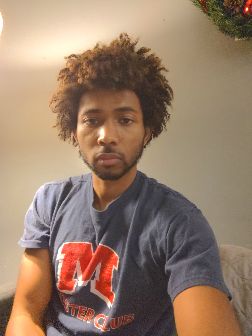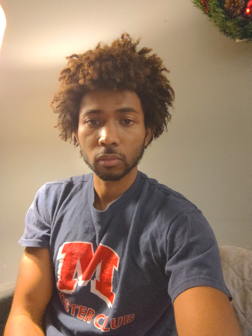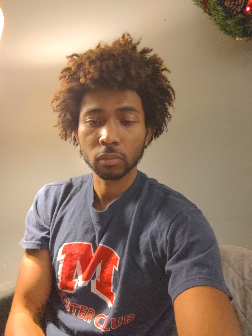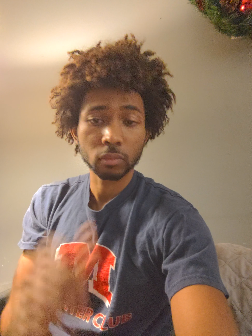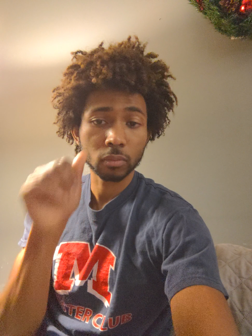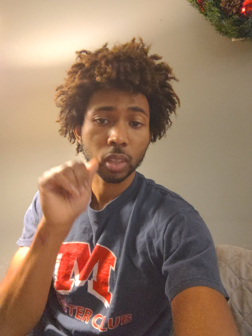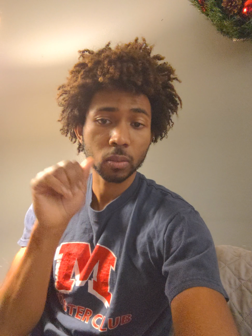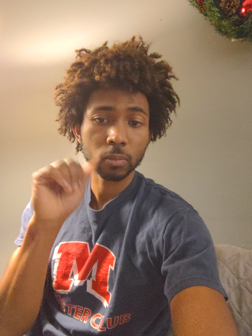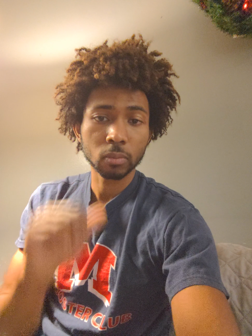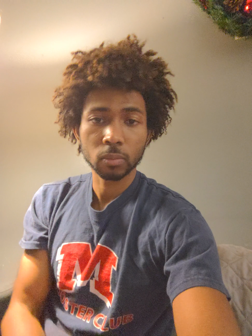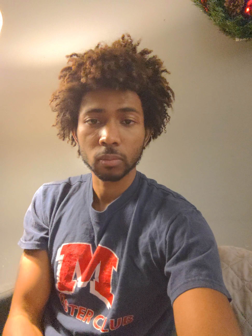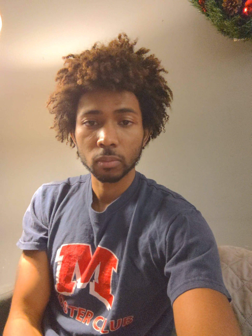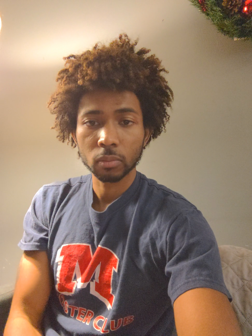aunt